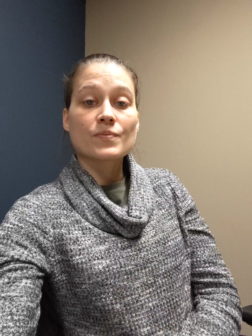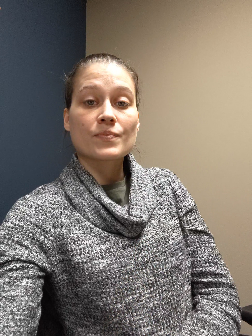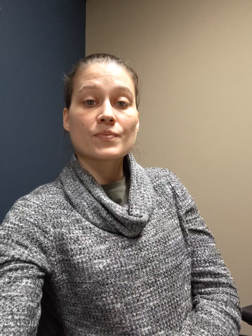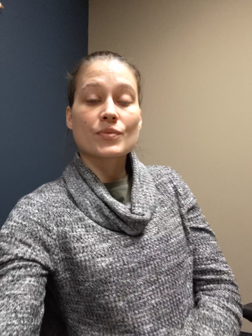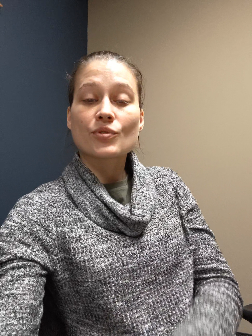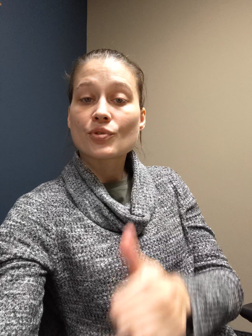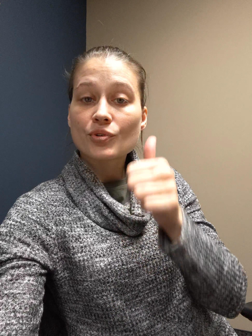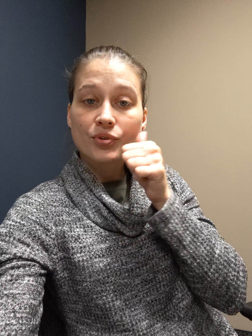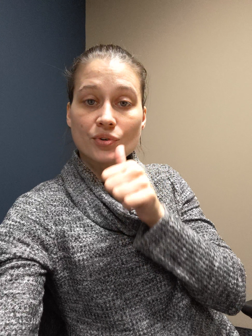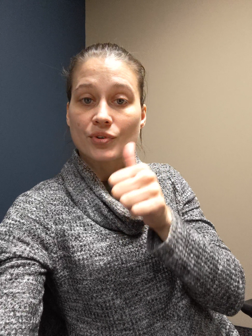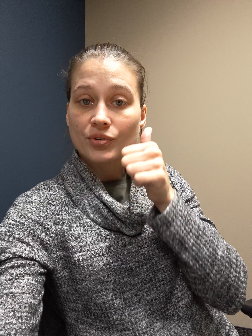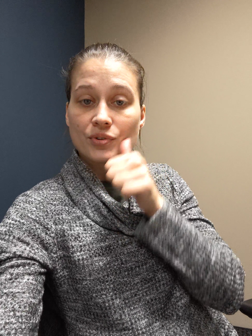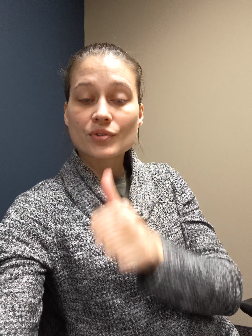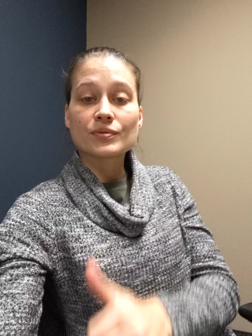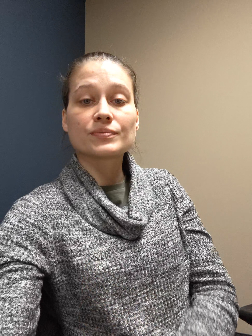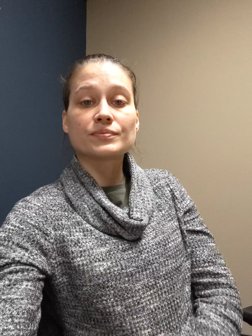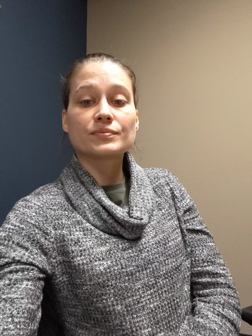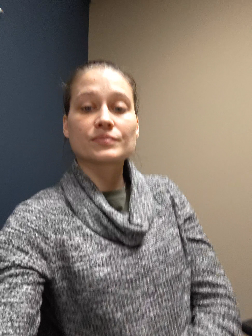girl